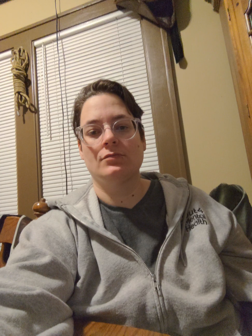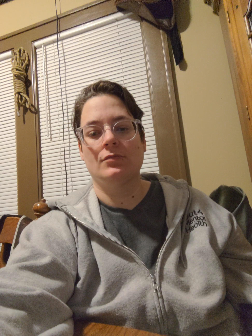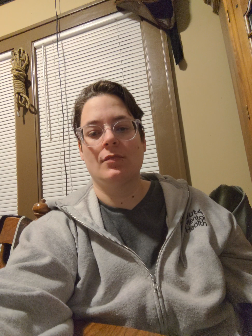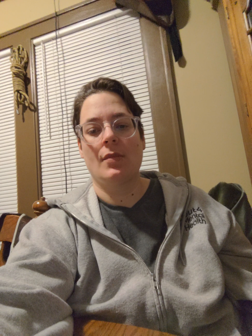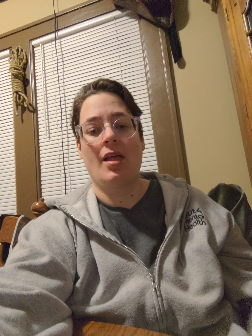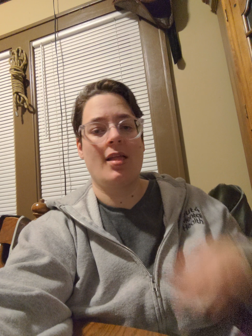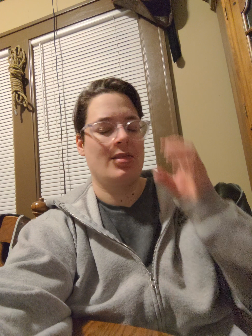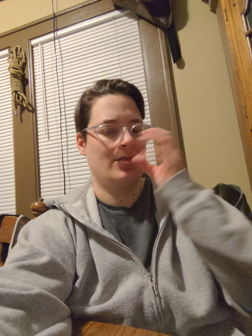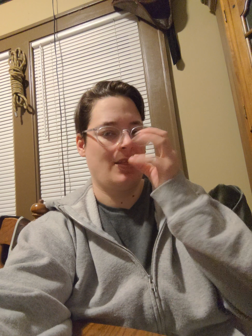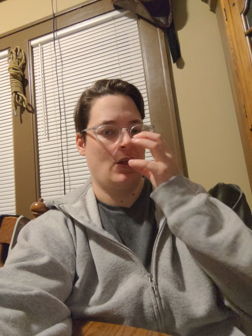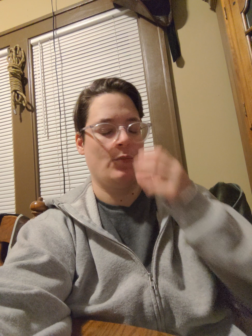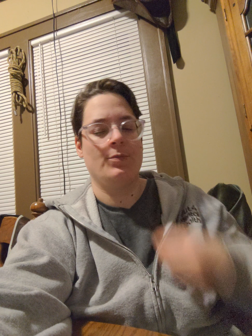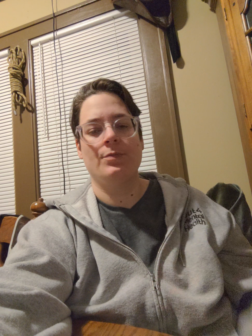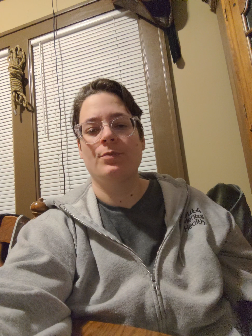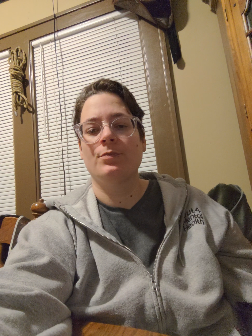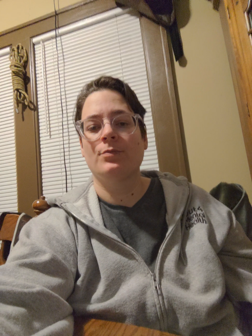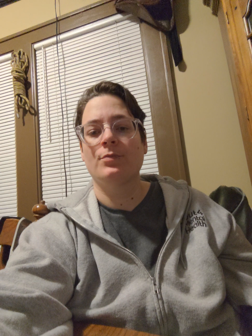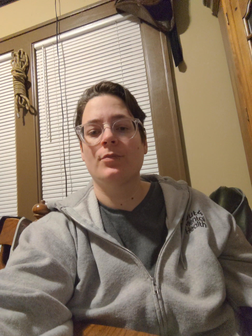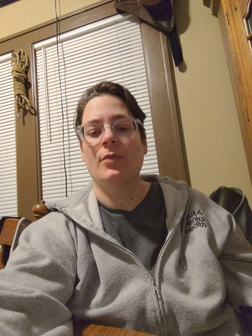clown